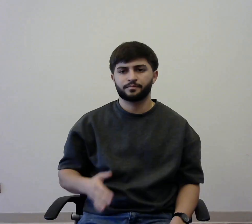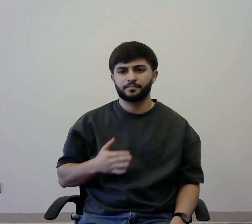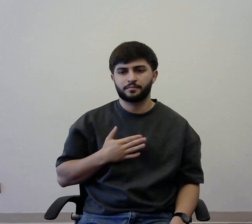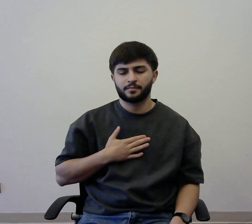mən